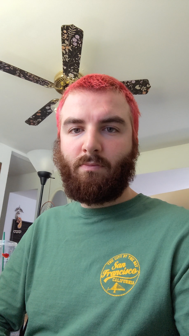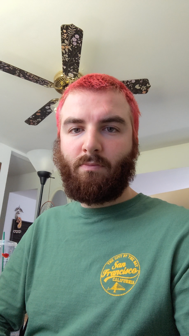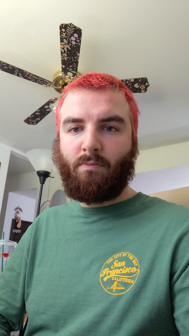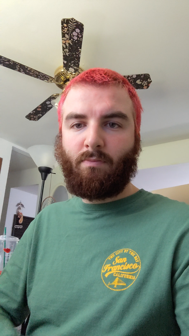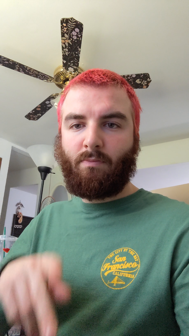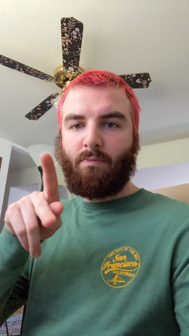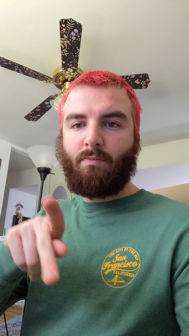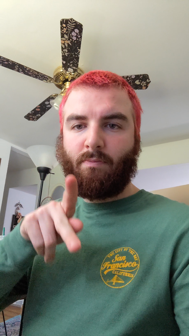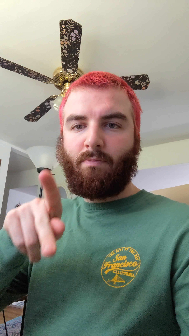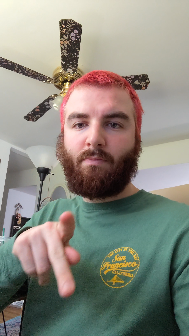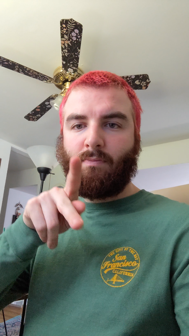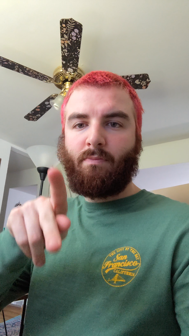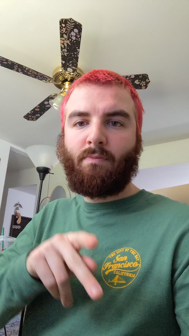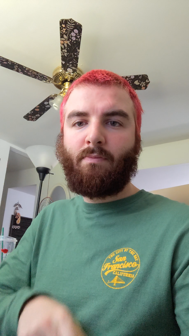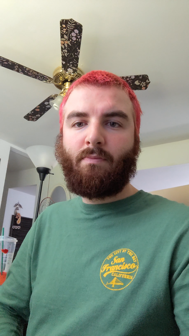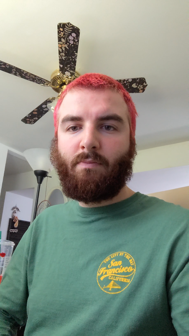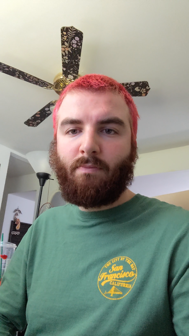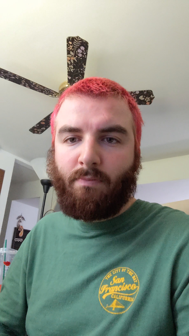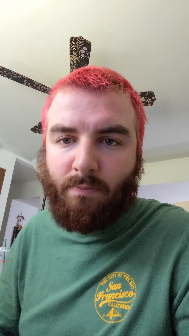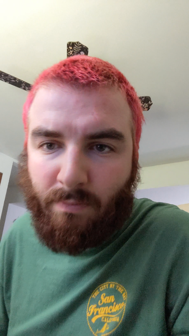people